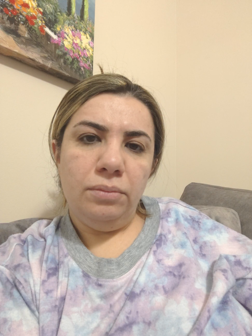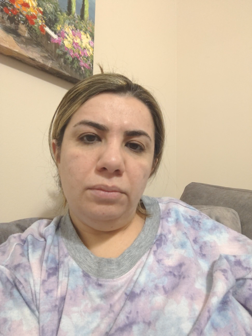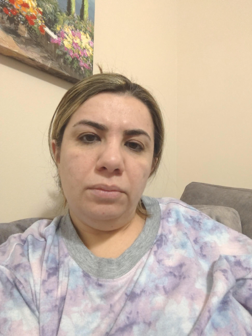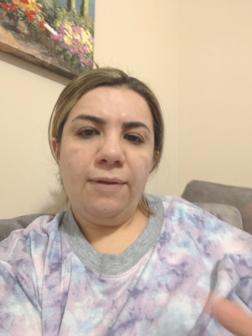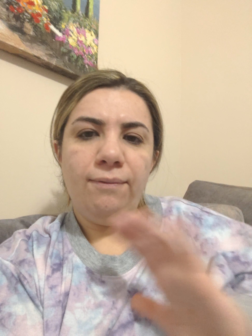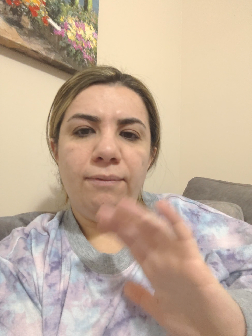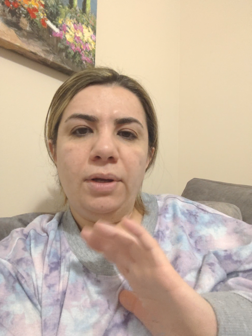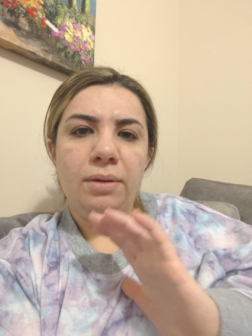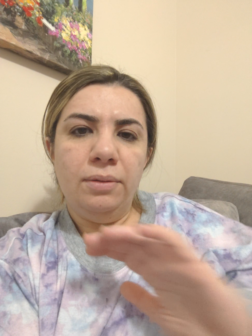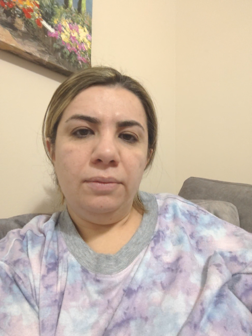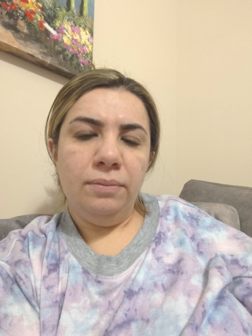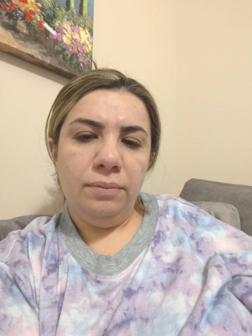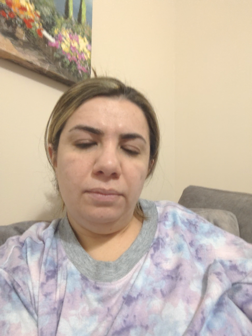fine